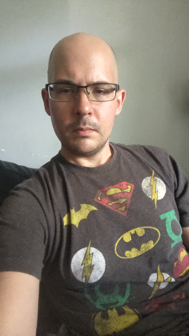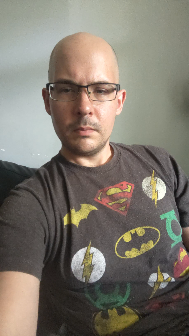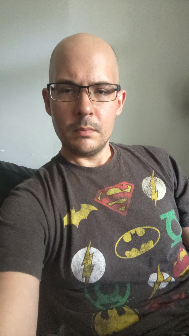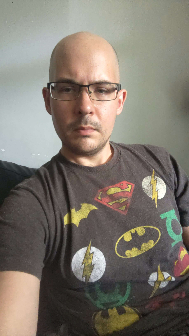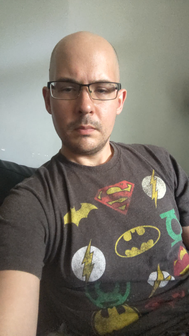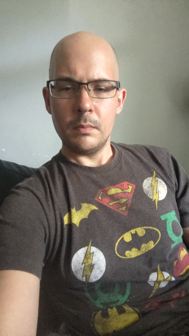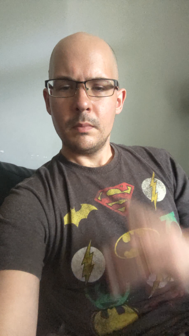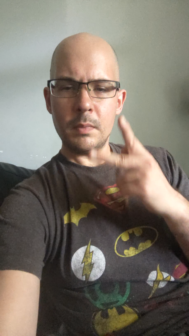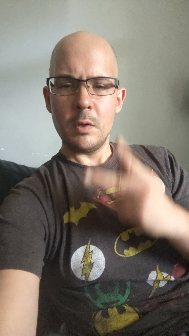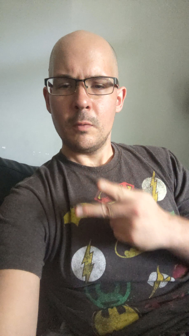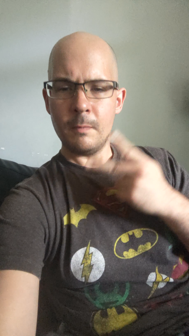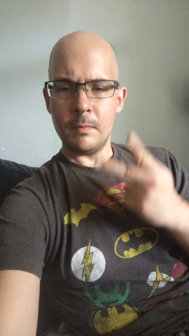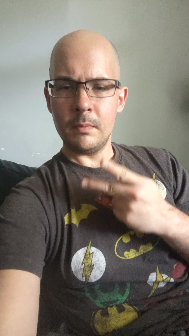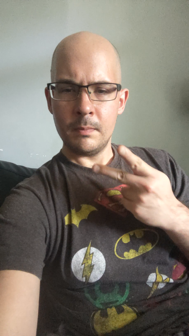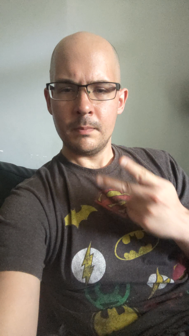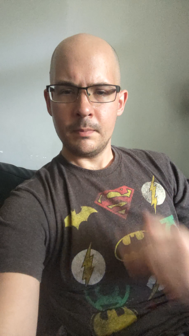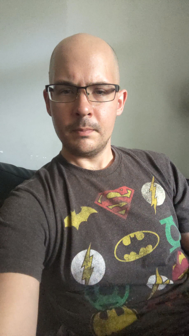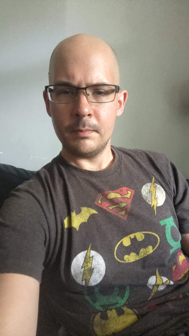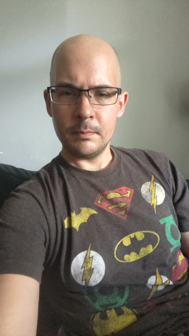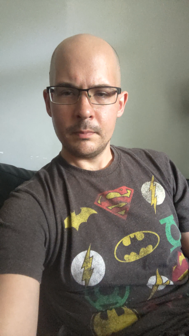careful